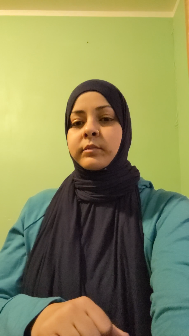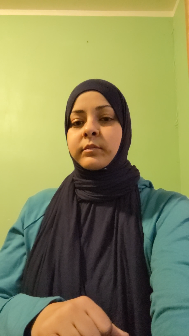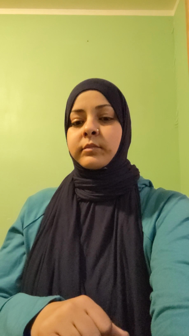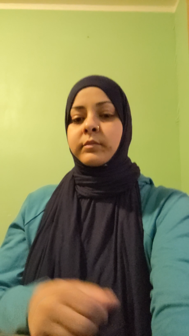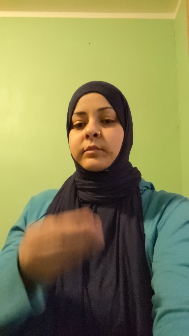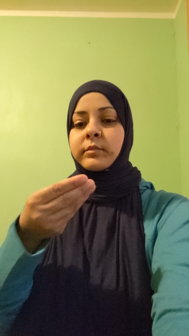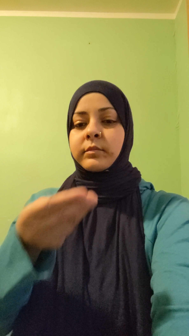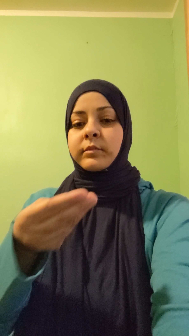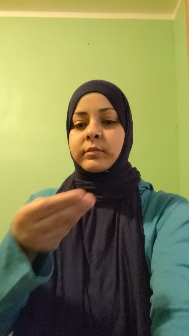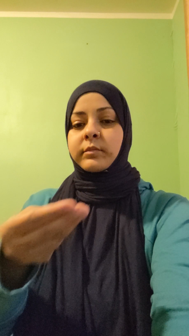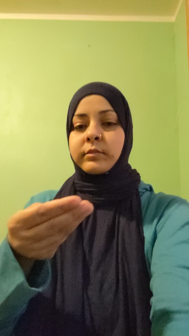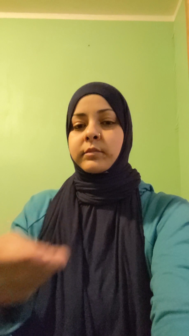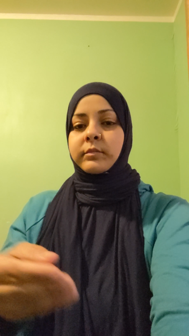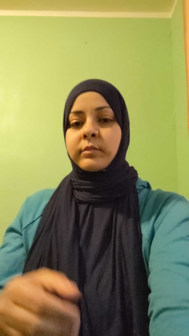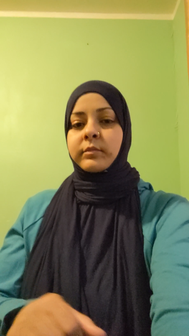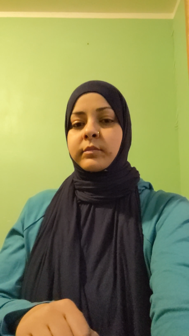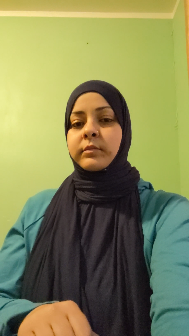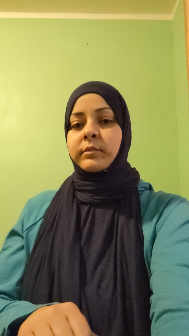feed